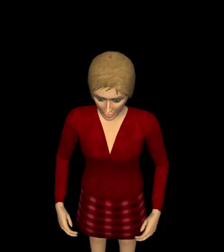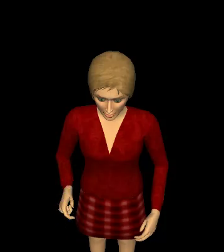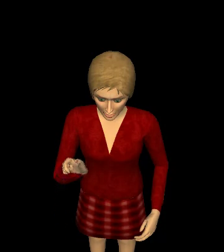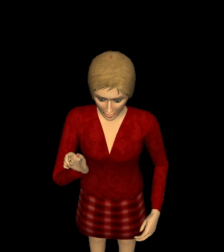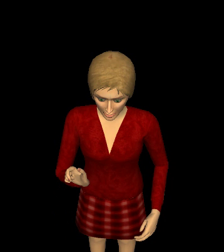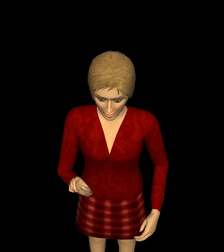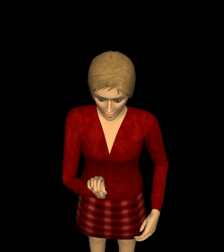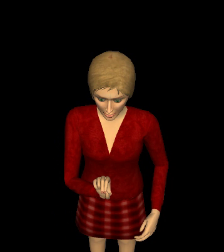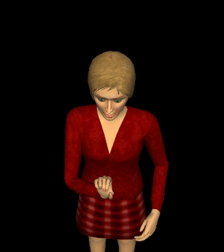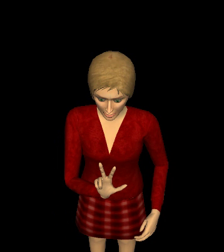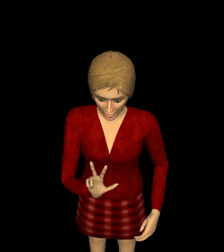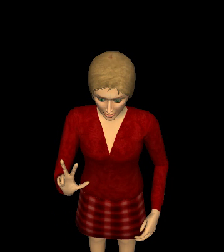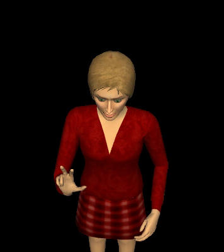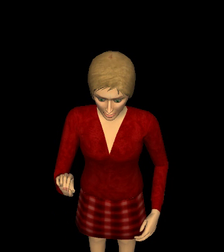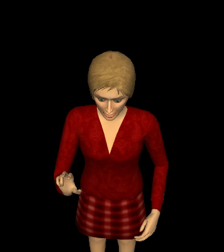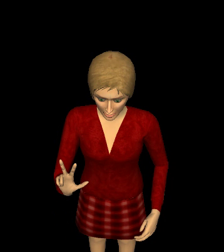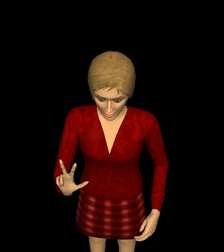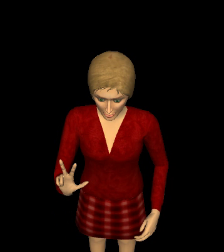راكب